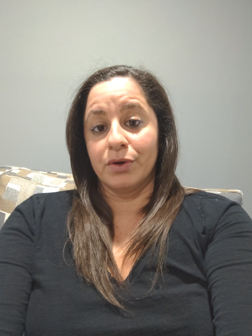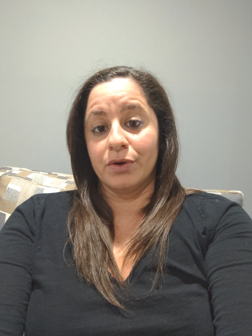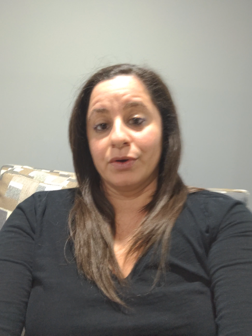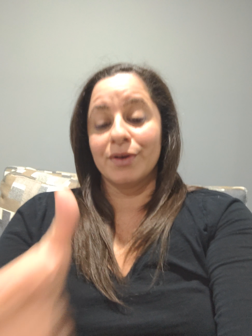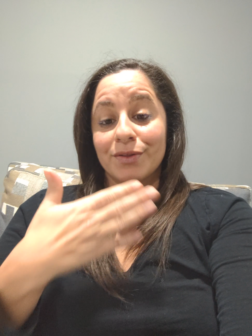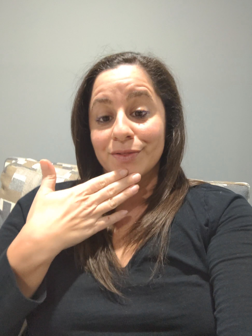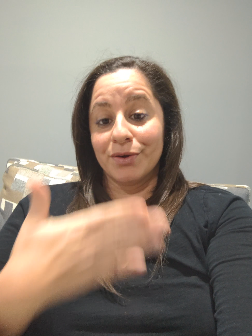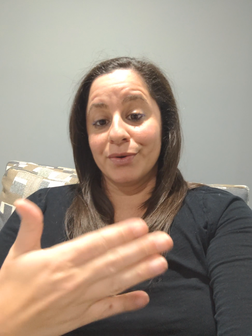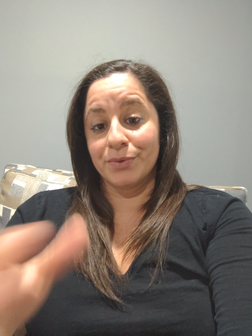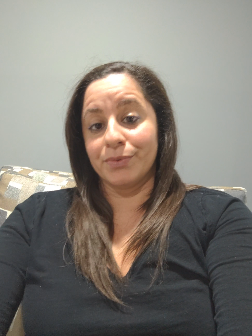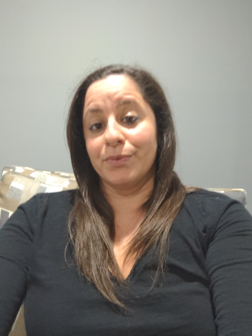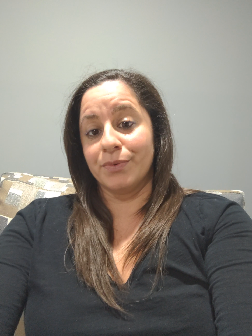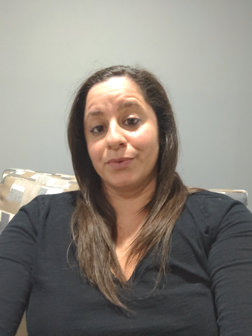thank you